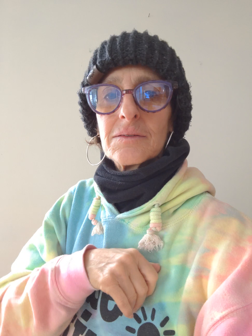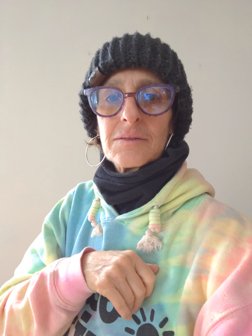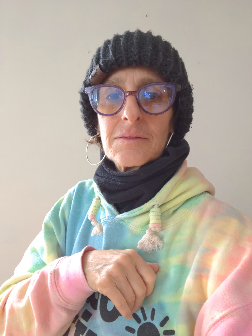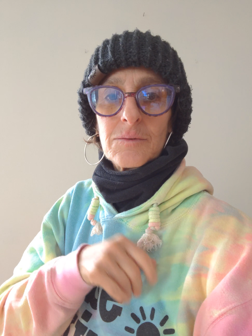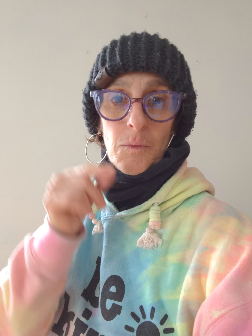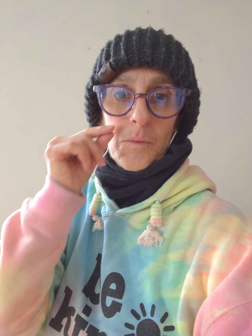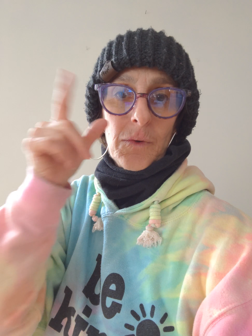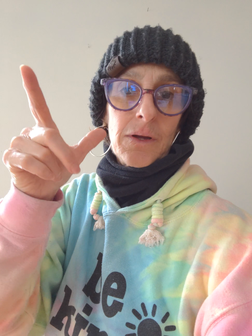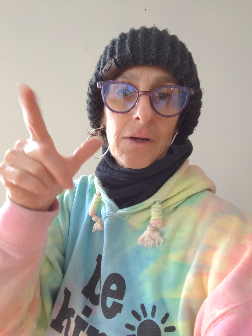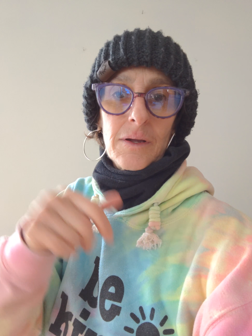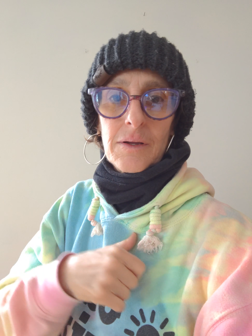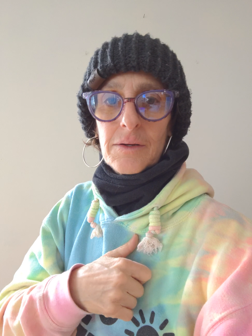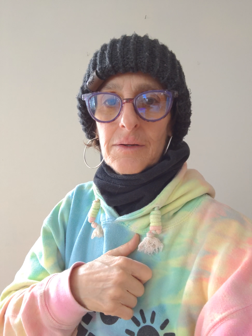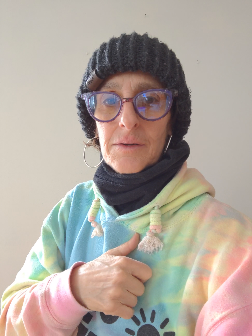awake